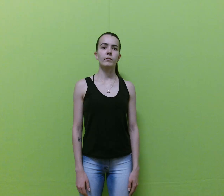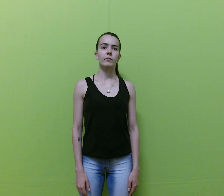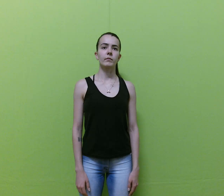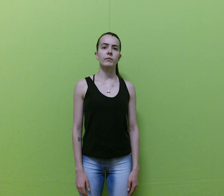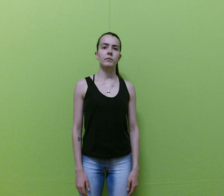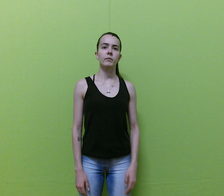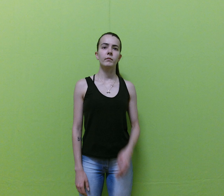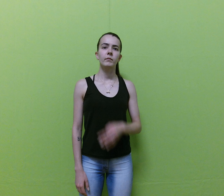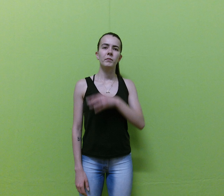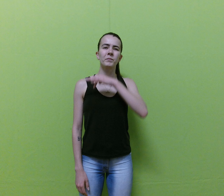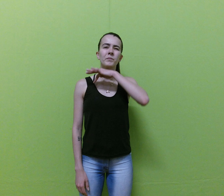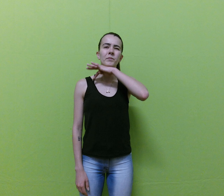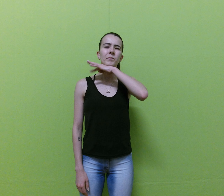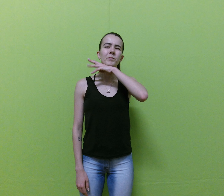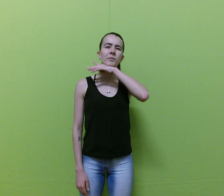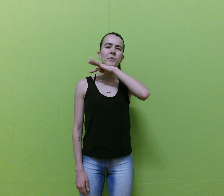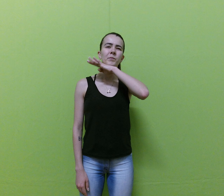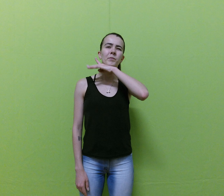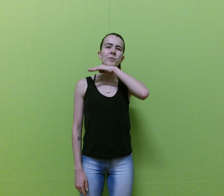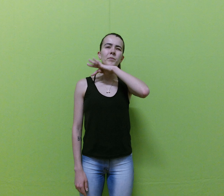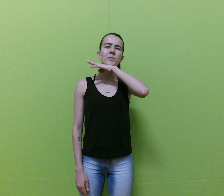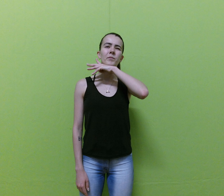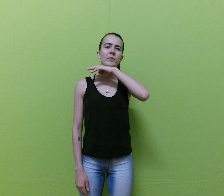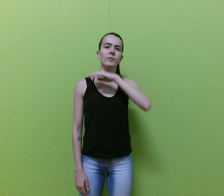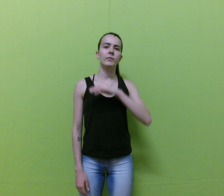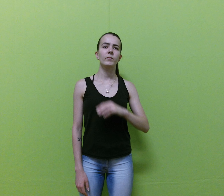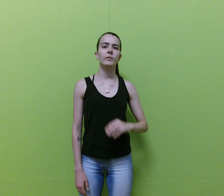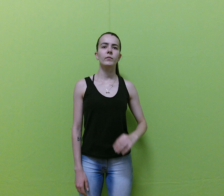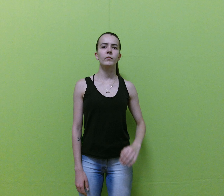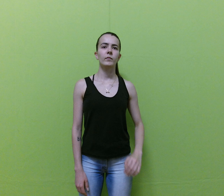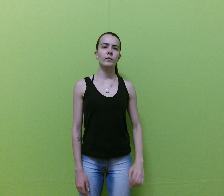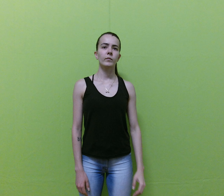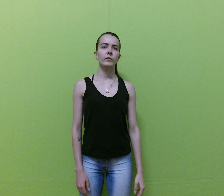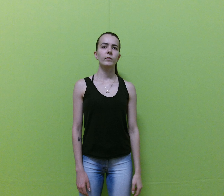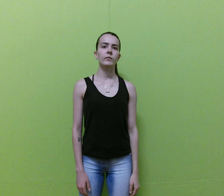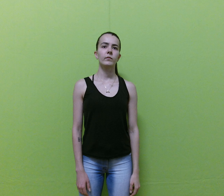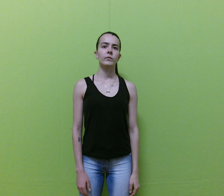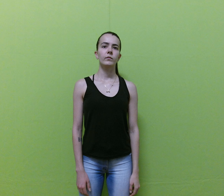ruim